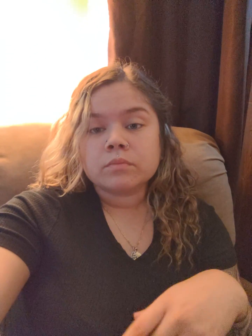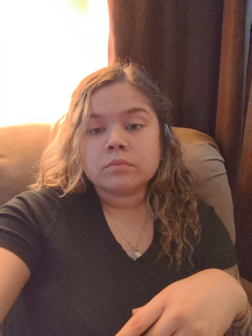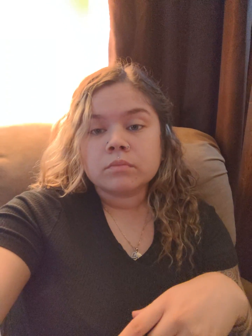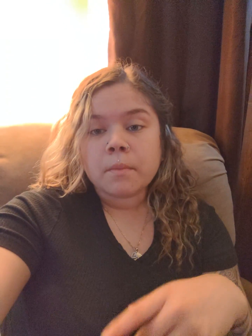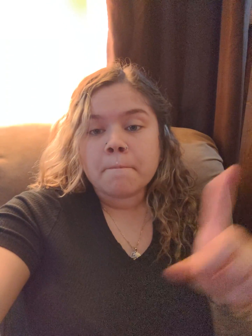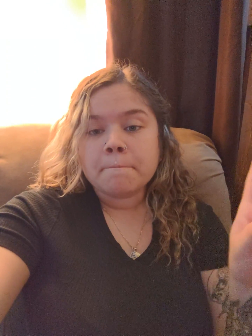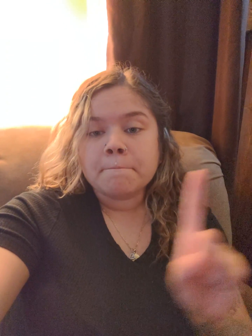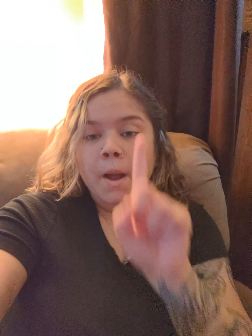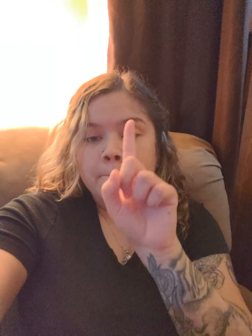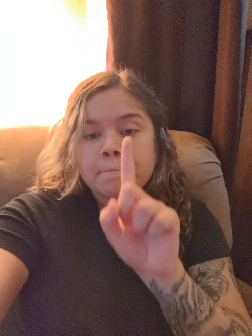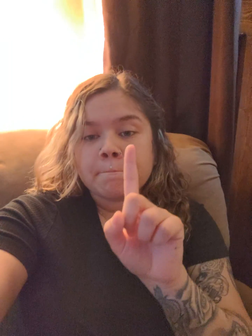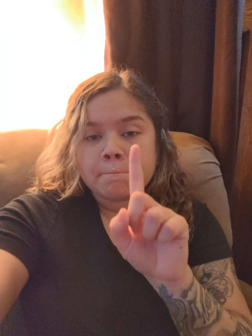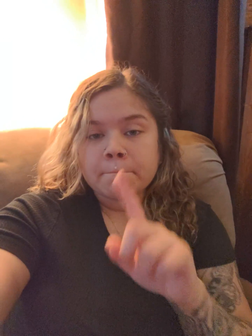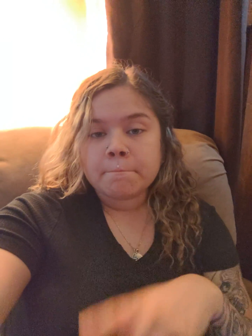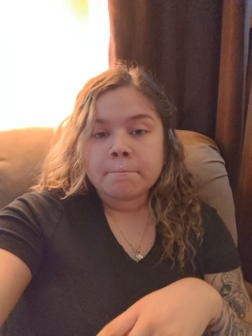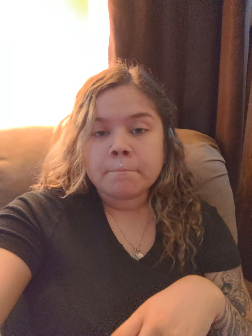bump